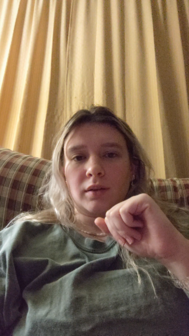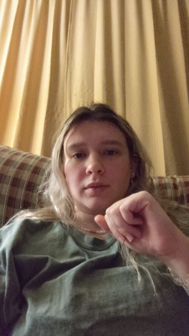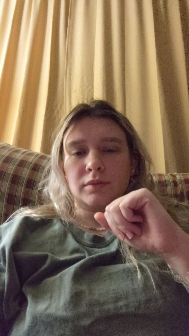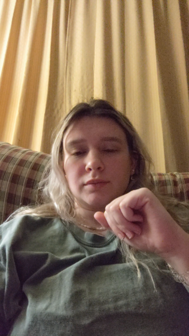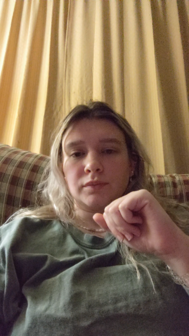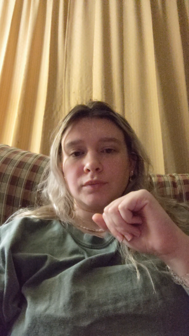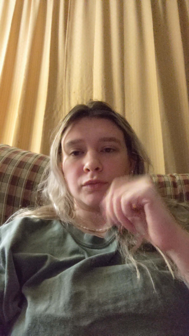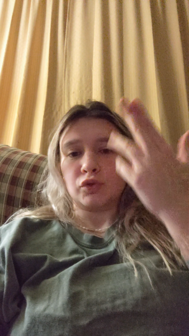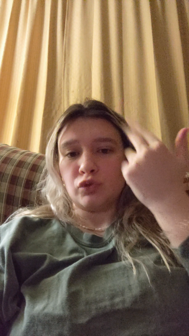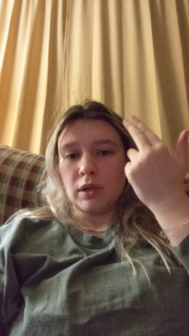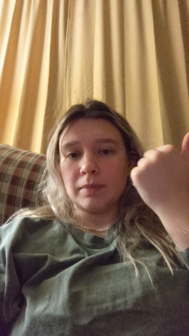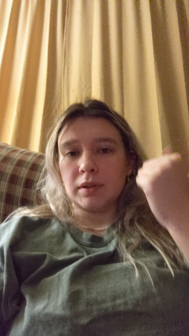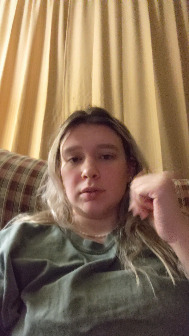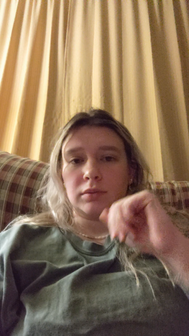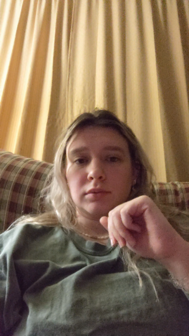rabbit